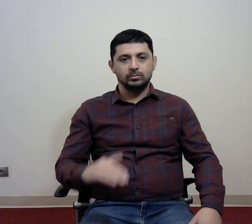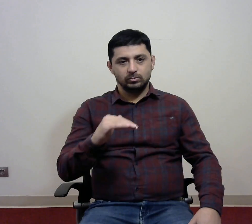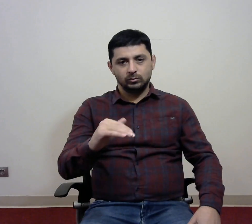siz